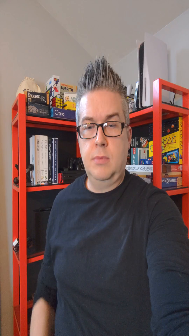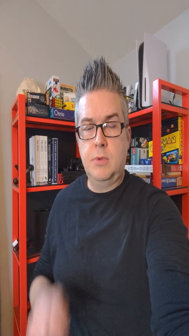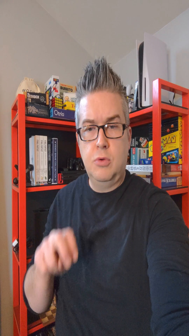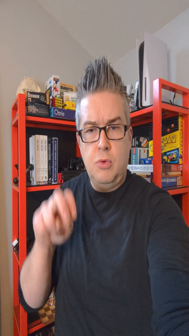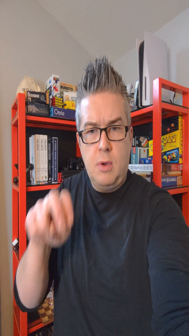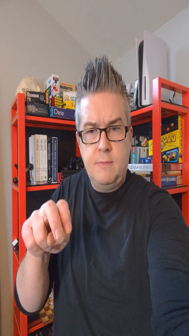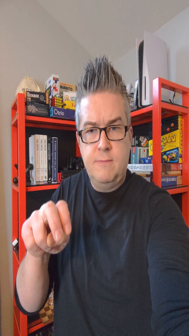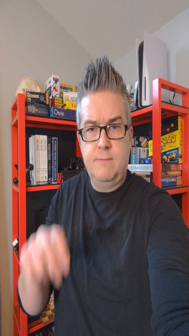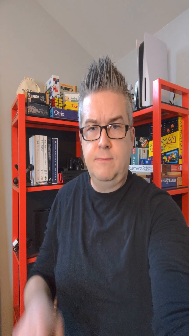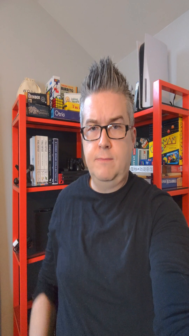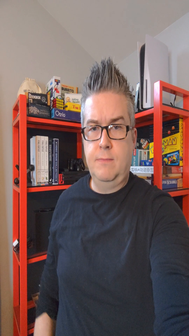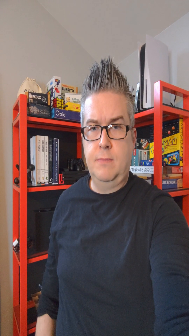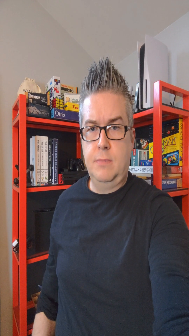ride